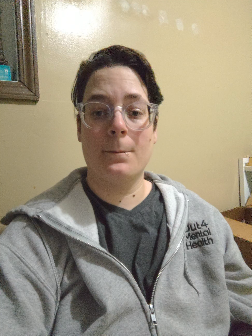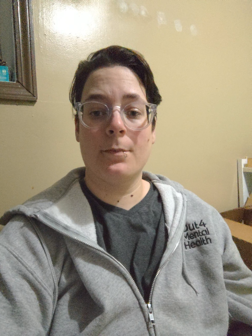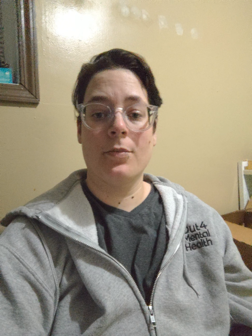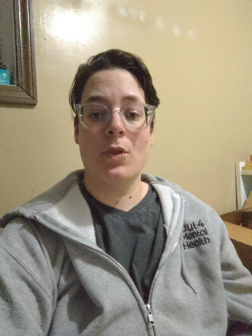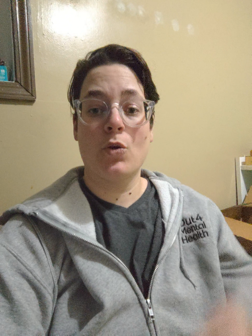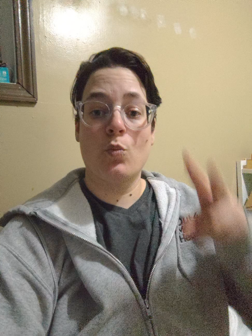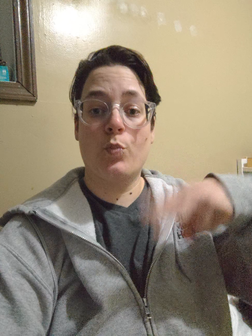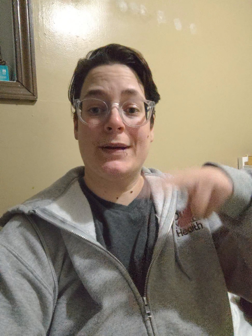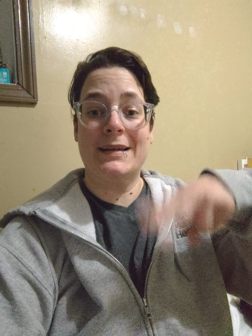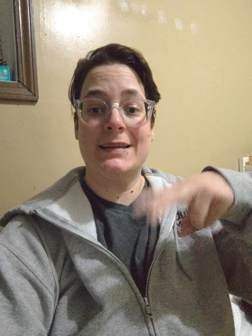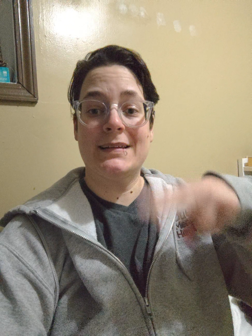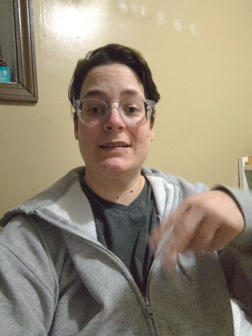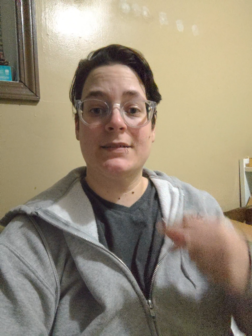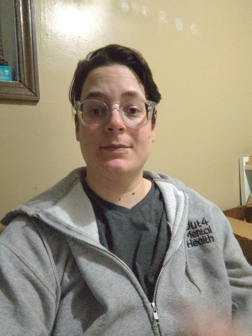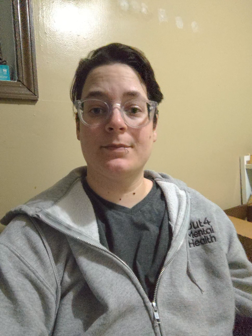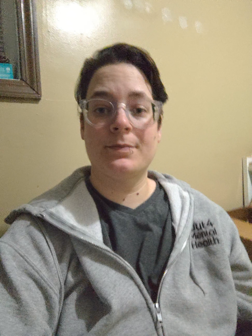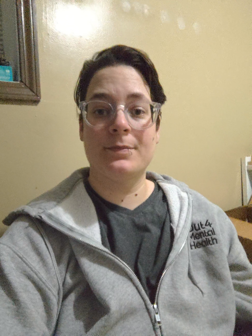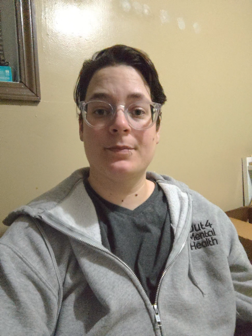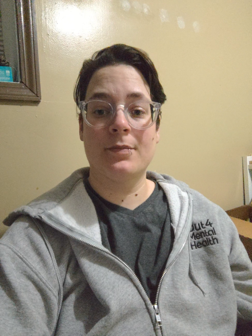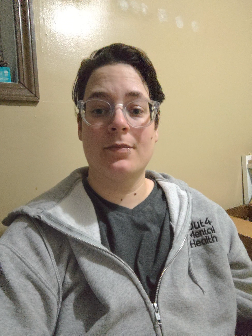read